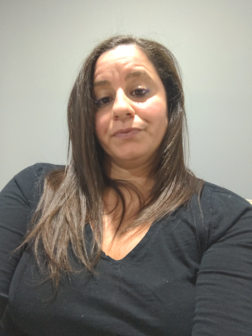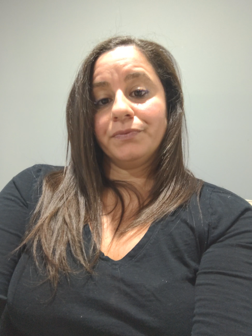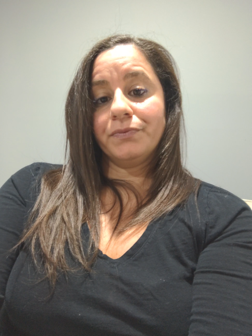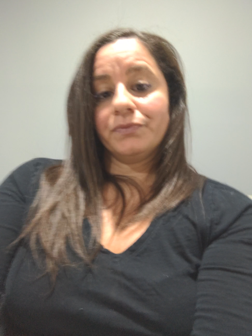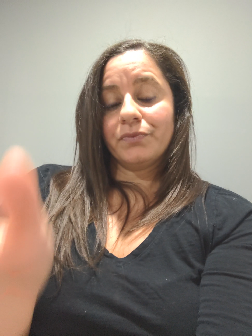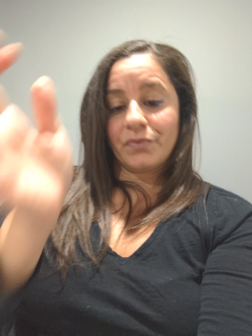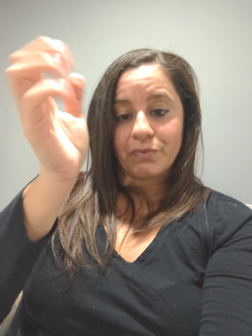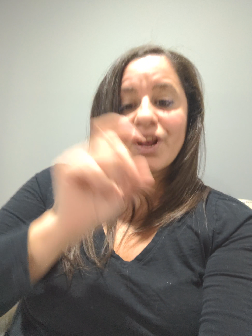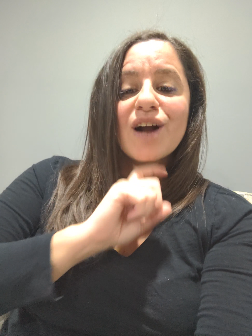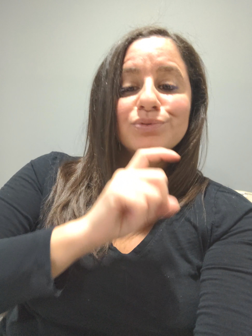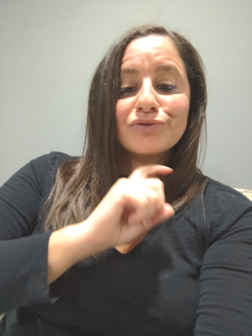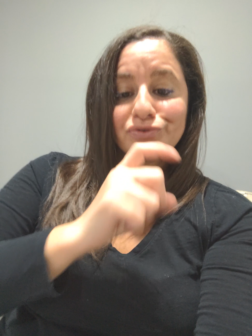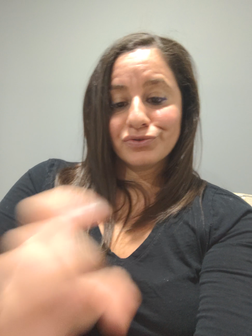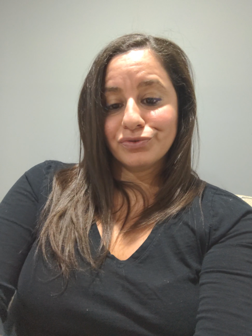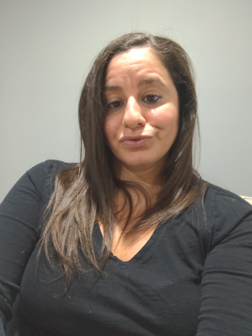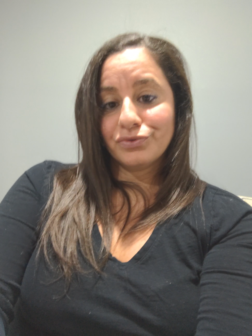garbage